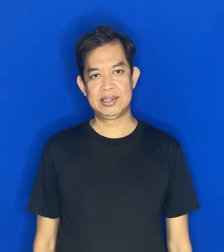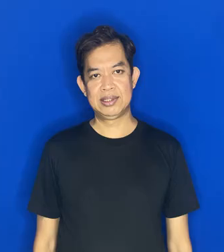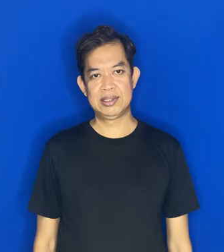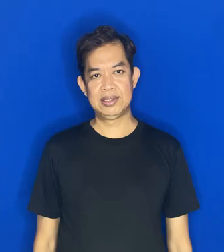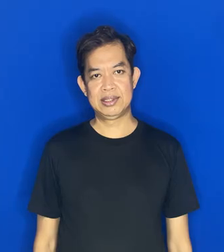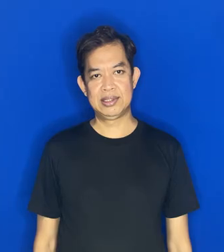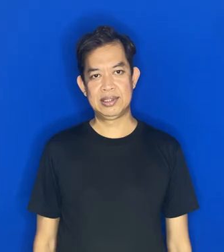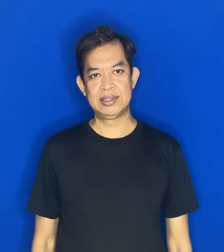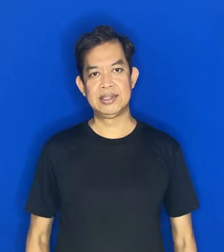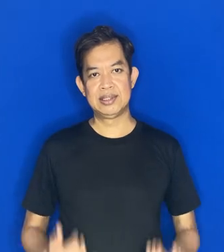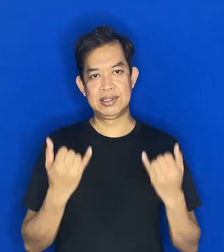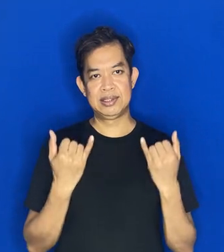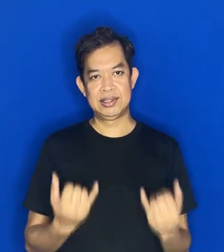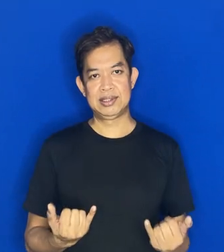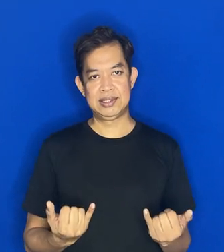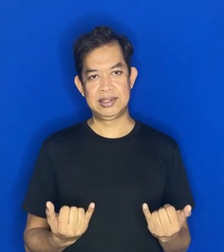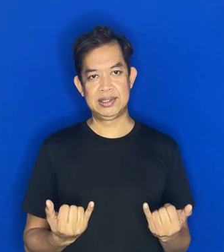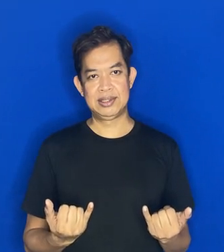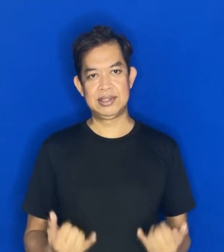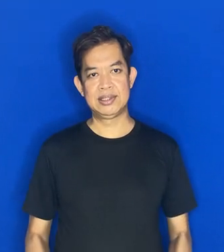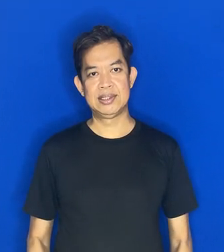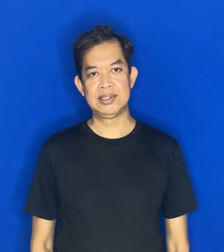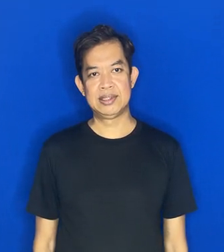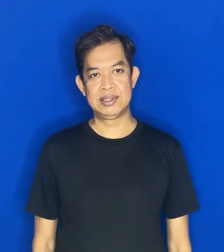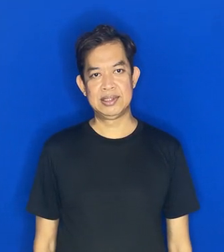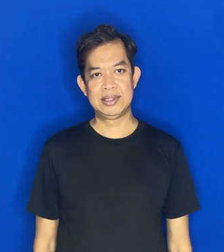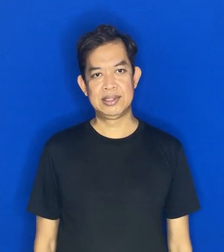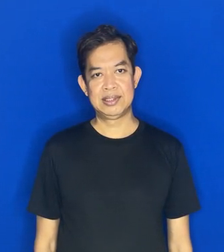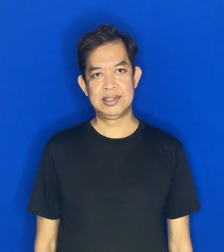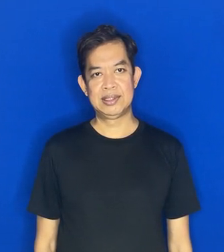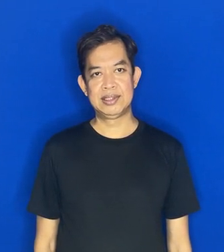today